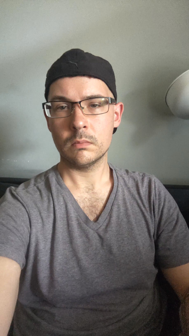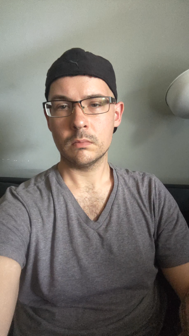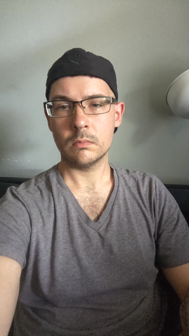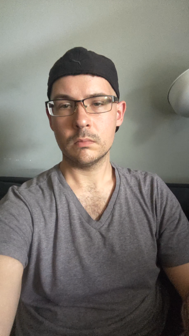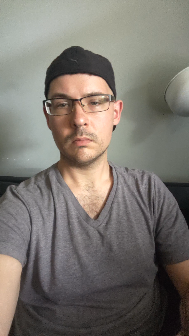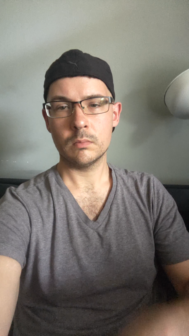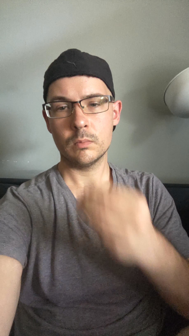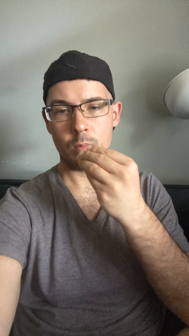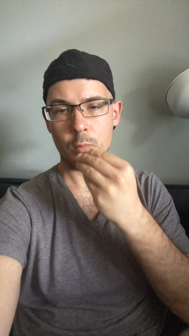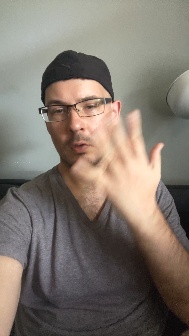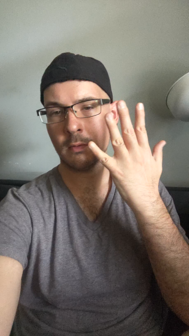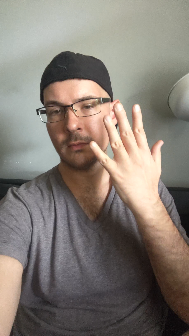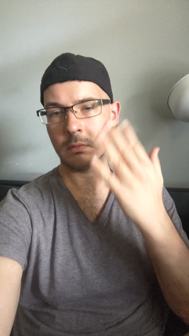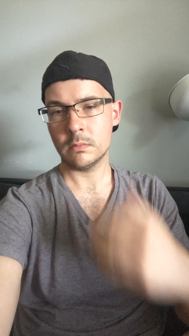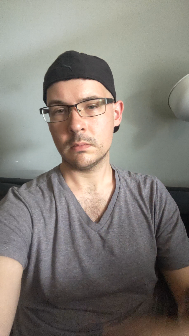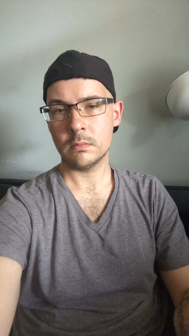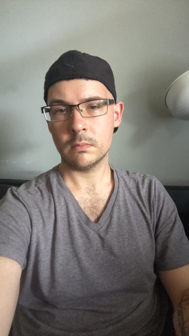breakfast